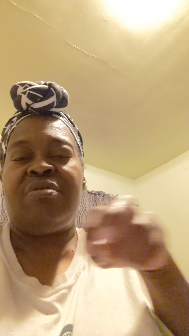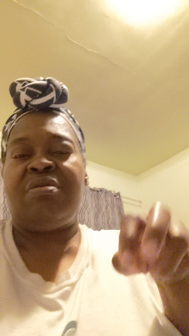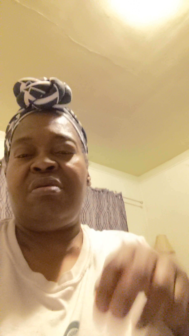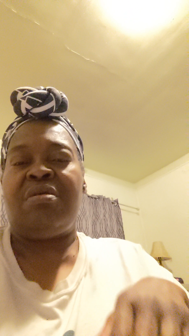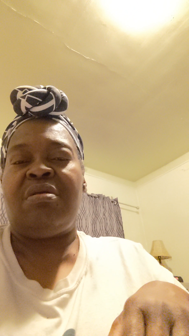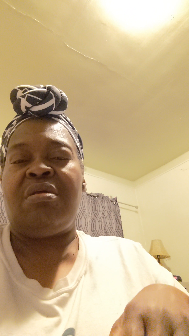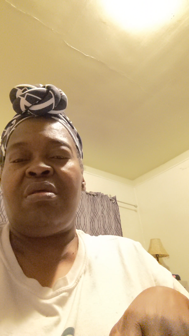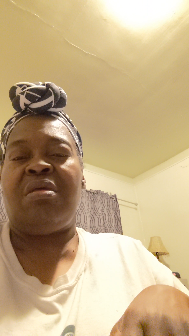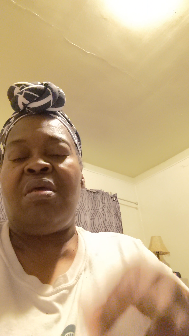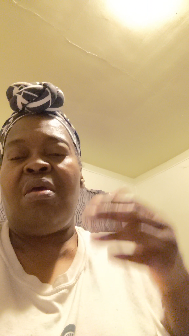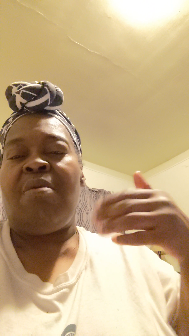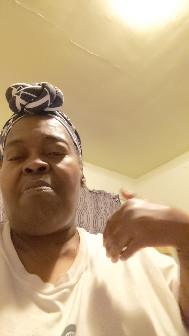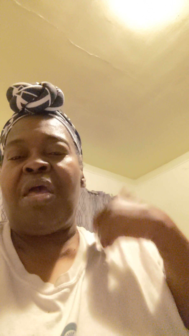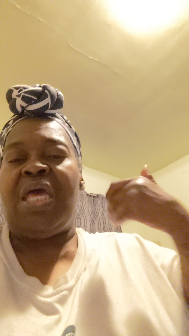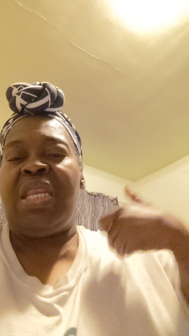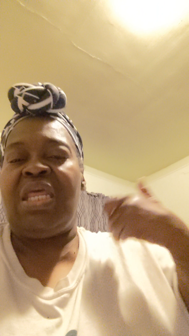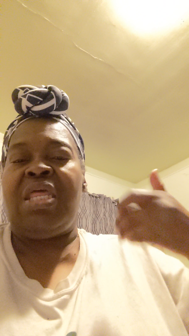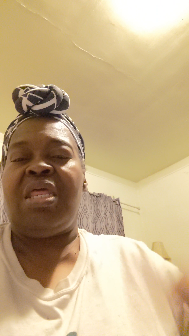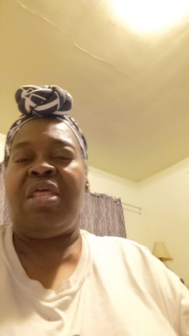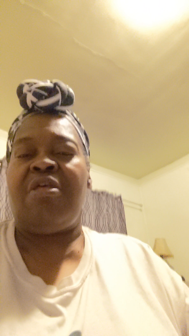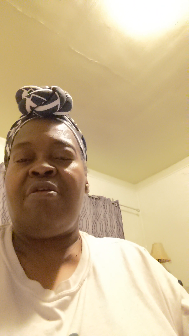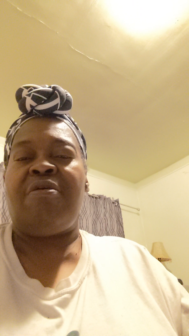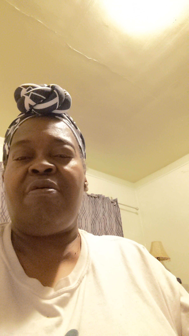monkey